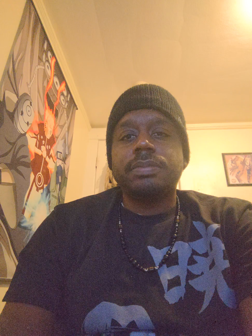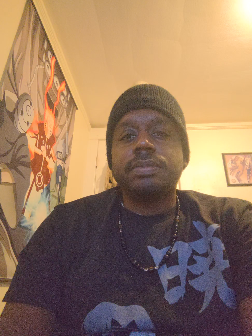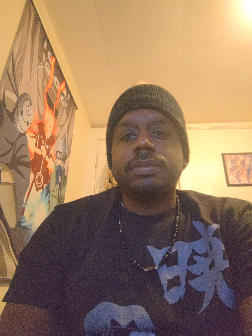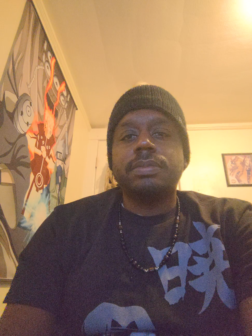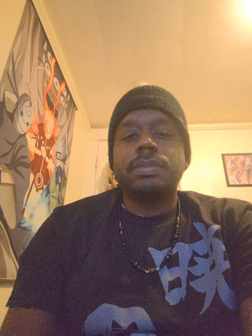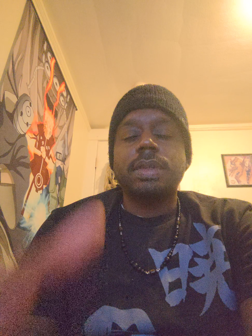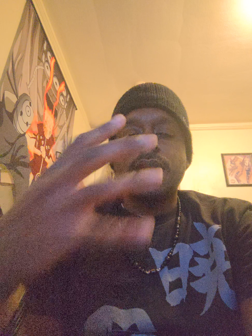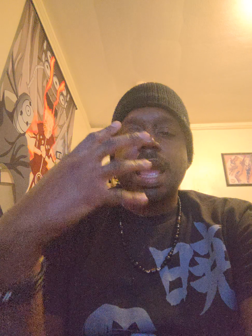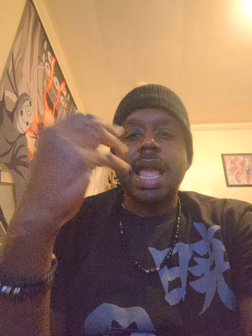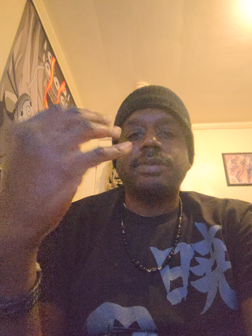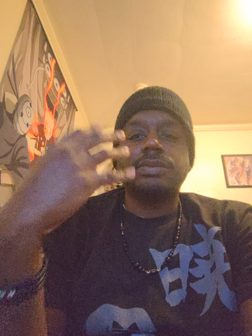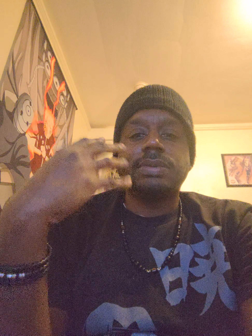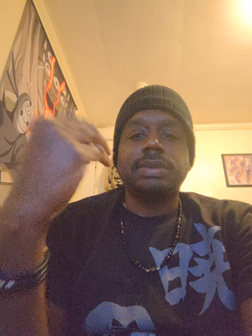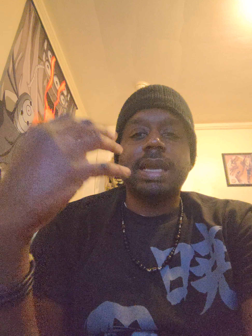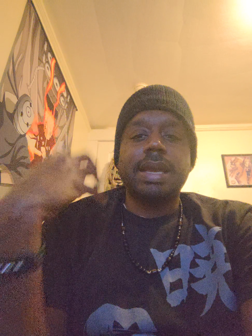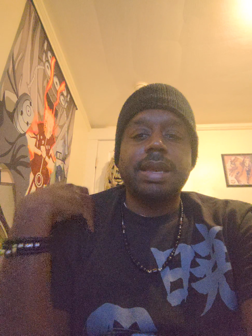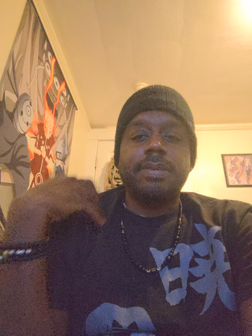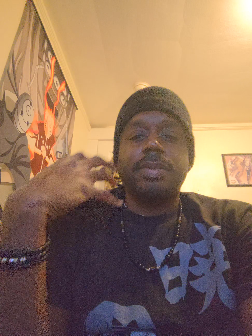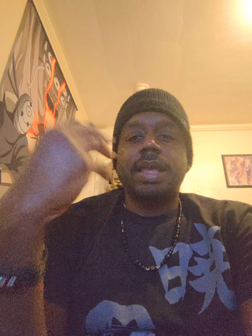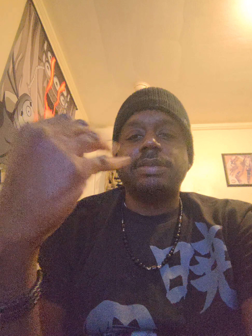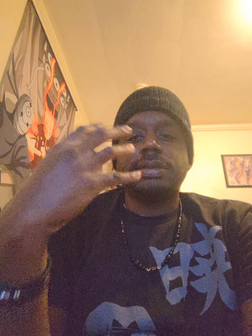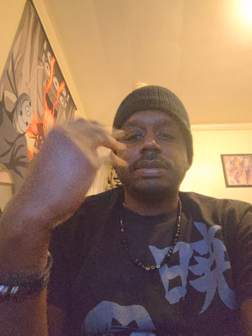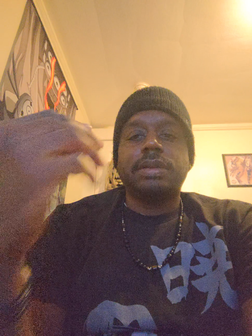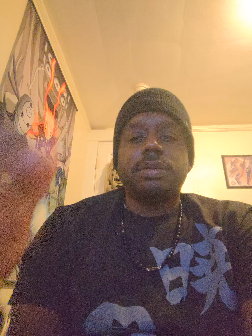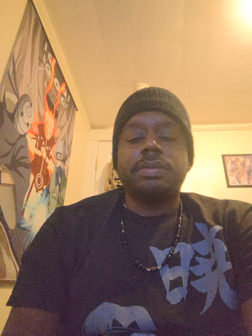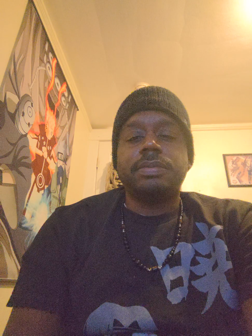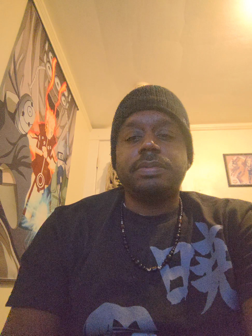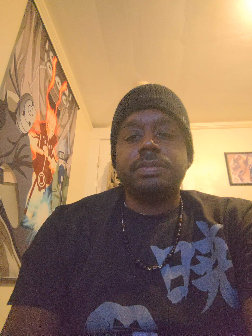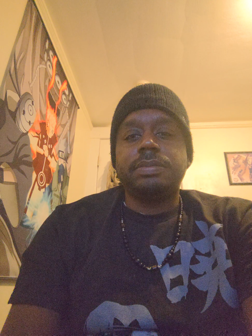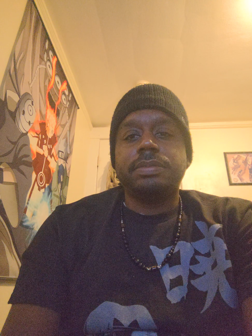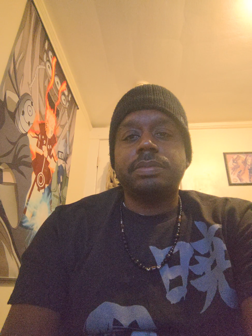outside